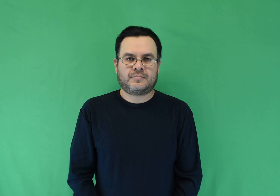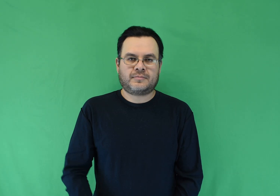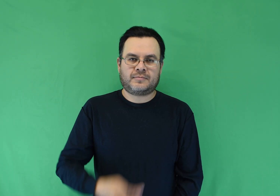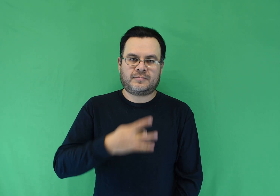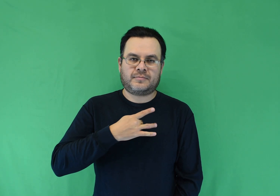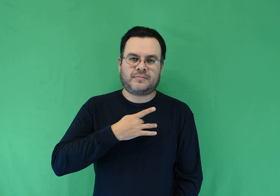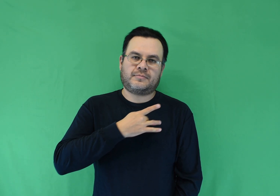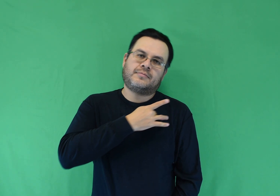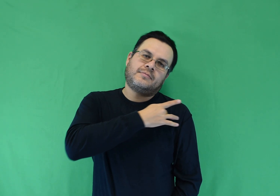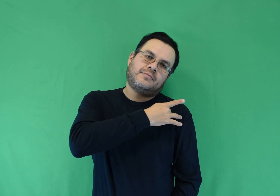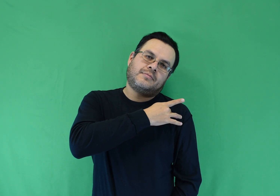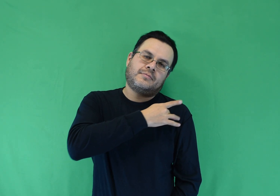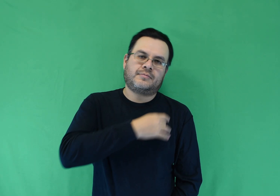sentir